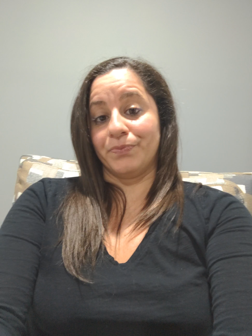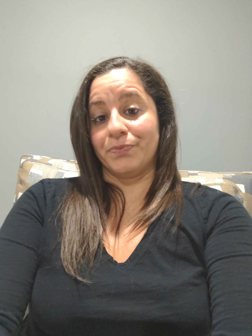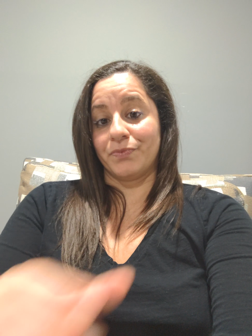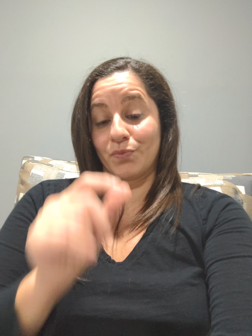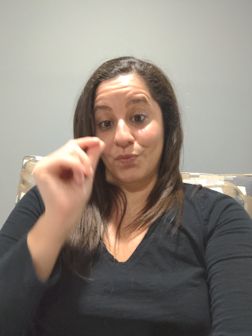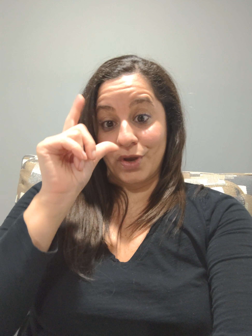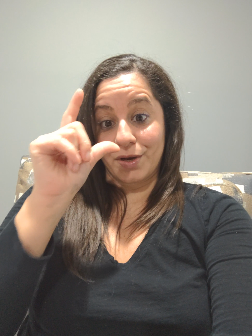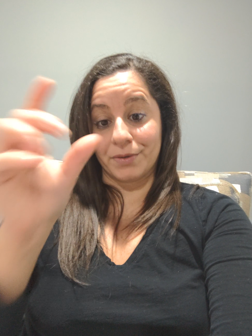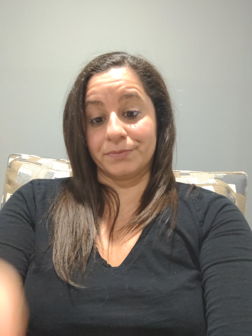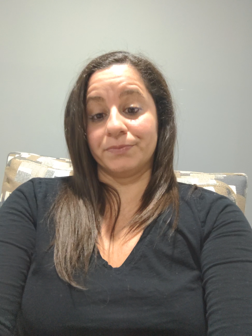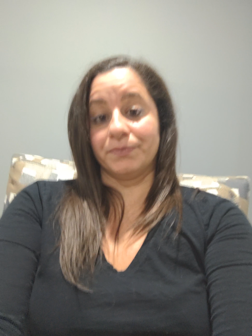wake